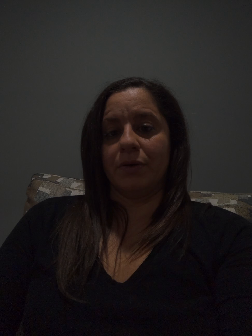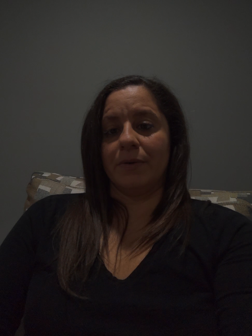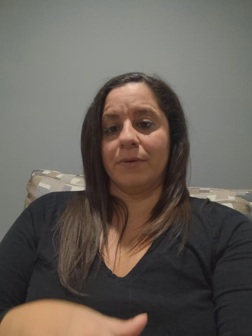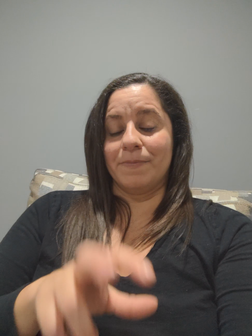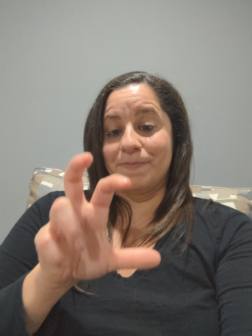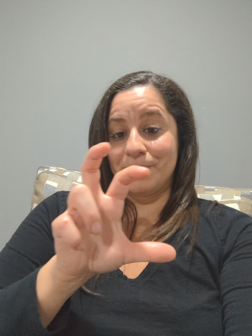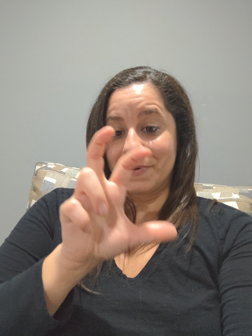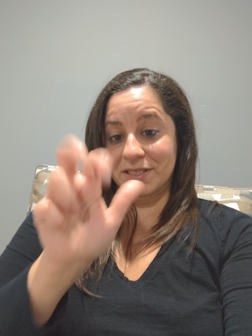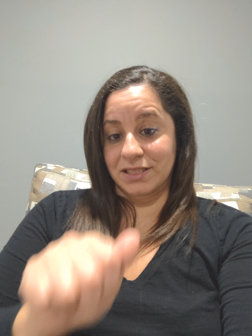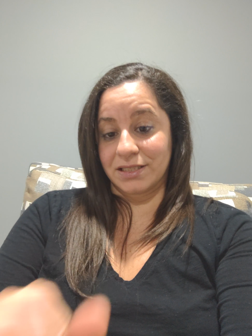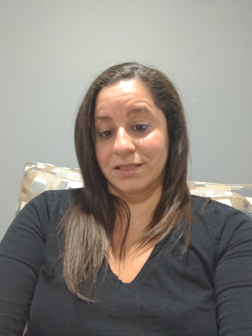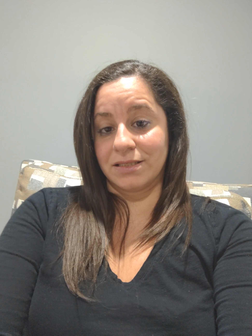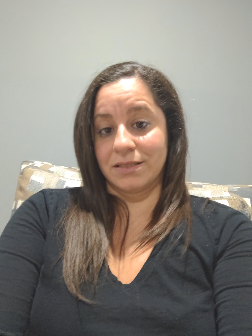pizza